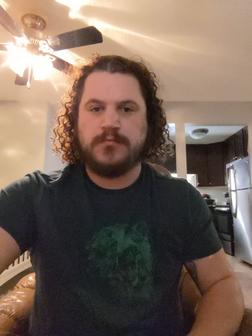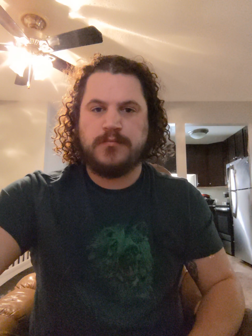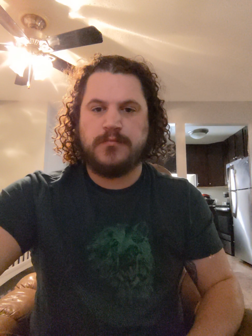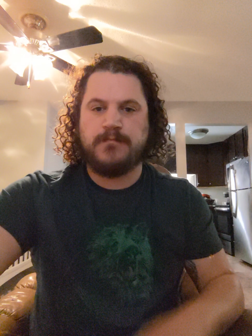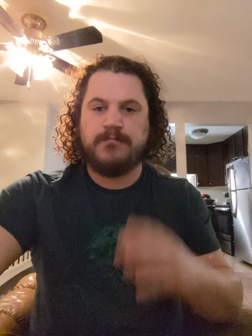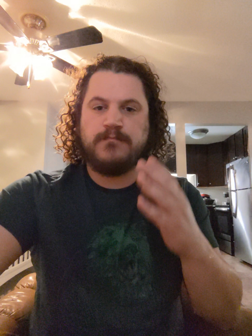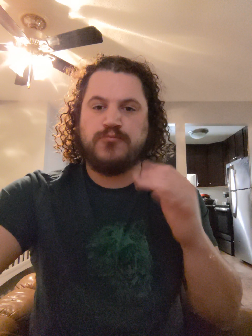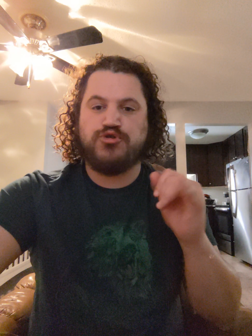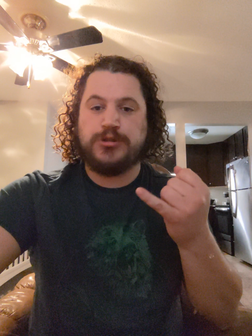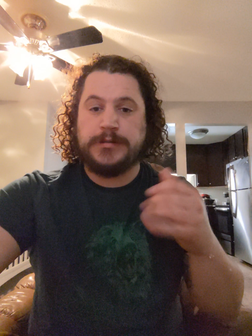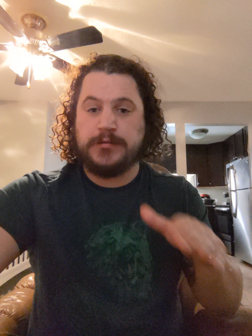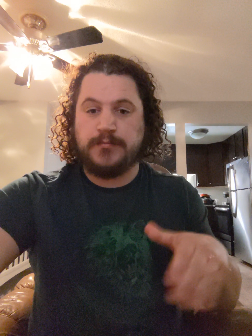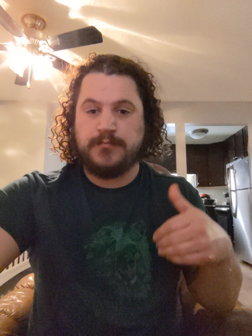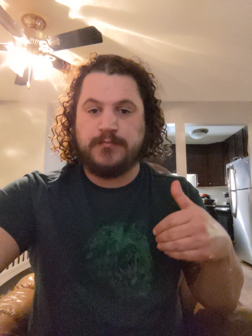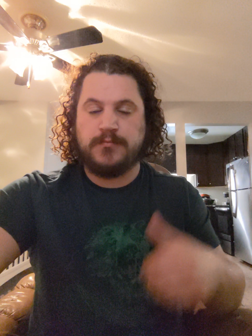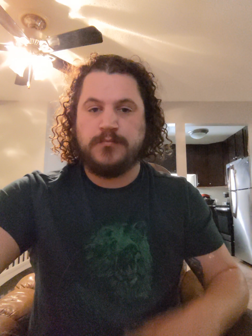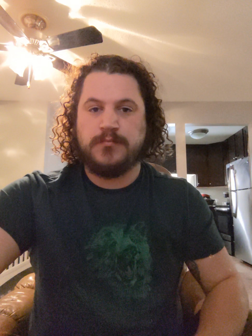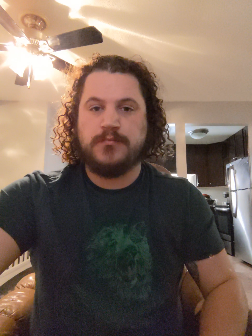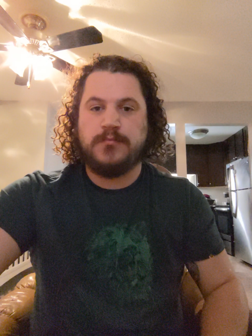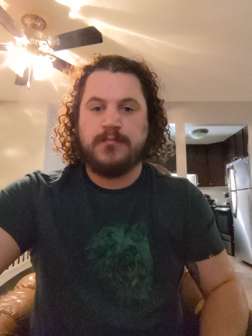jeans